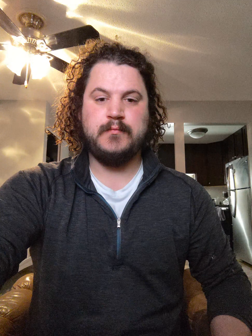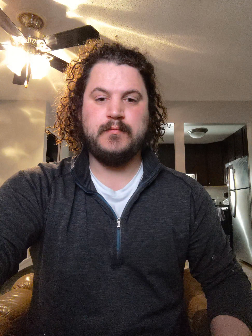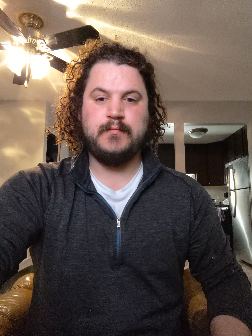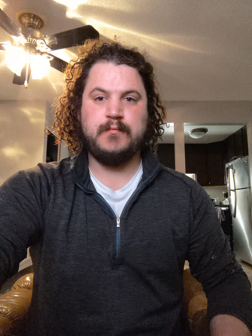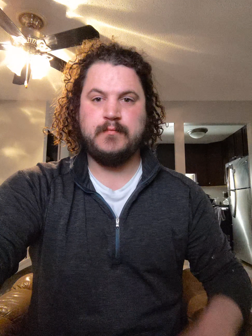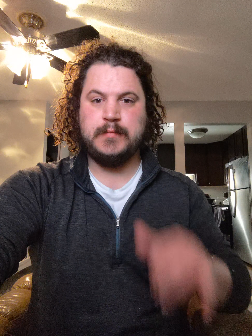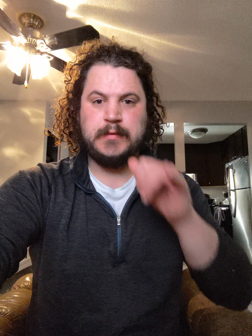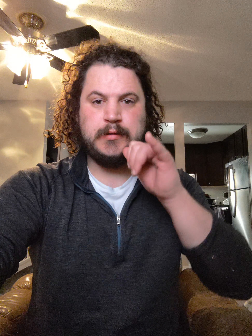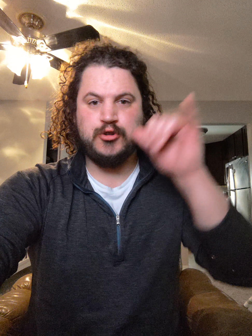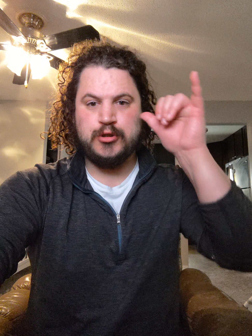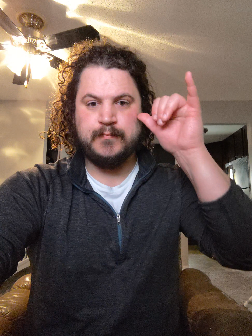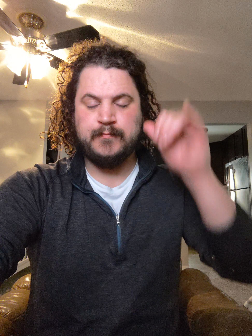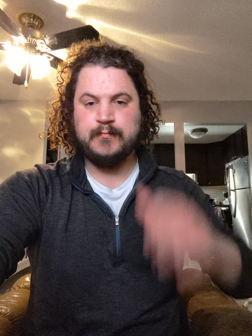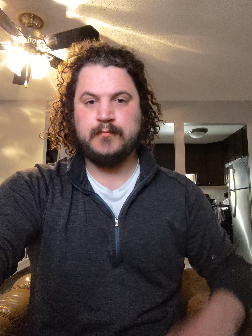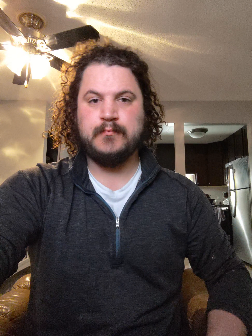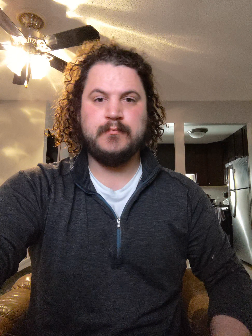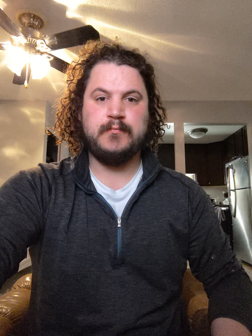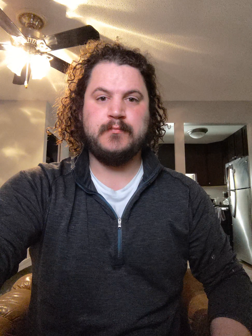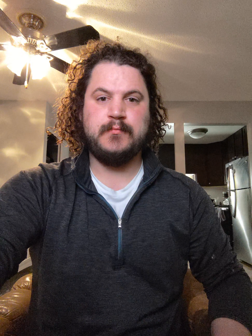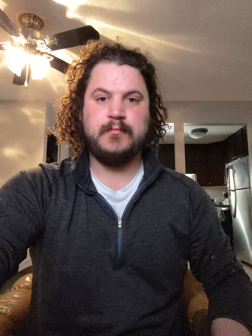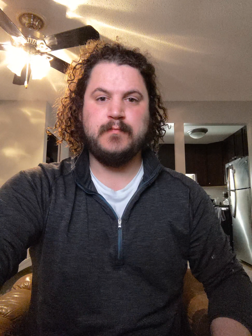yesterday